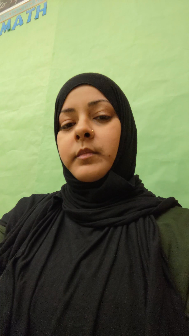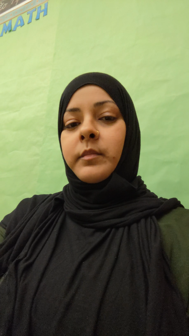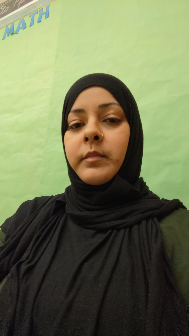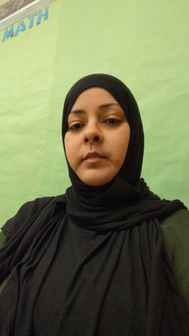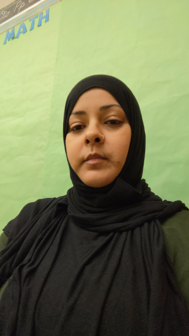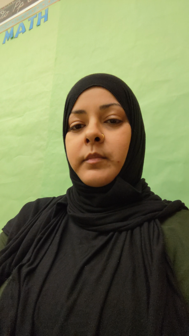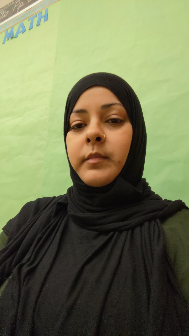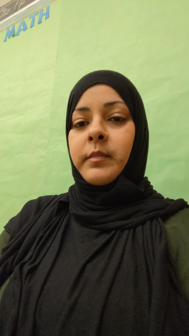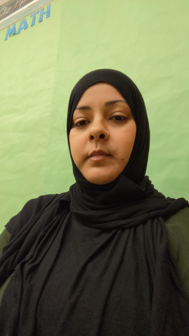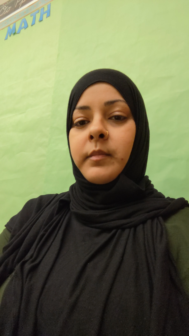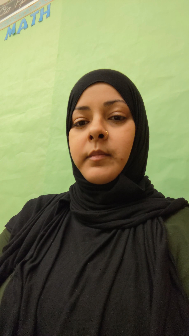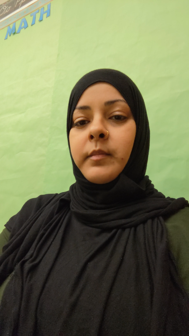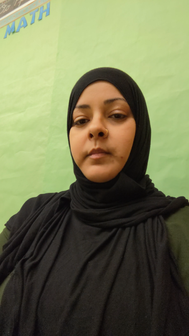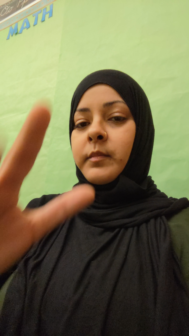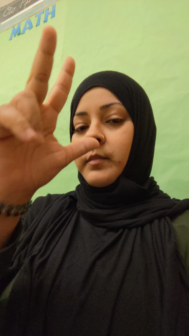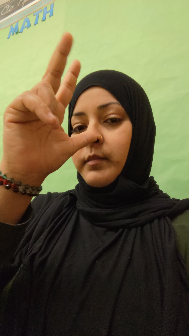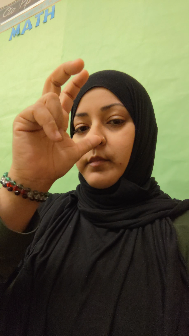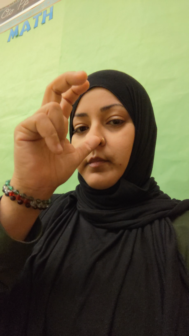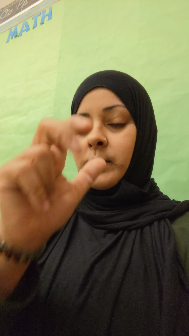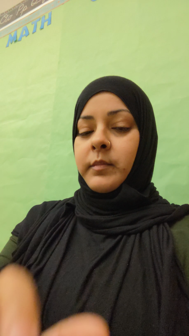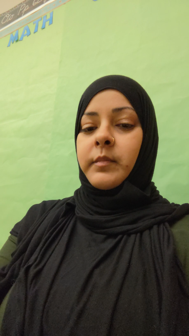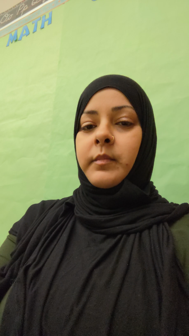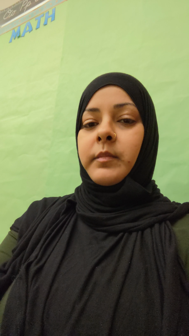ant